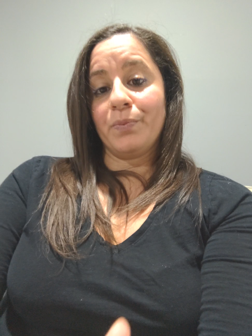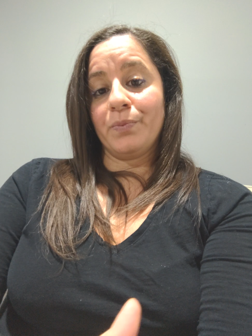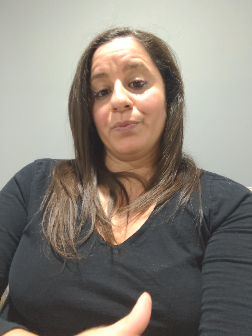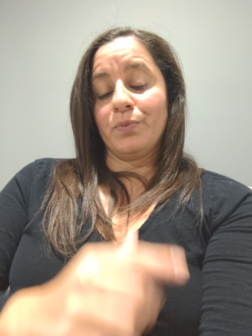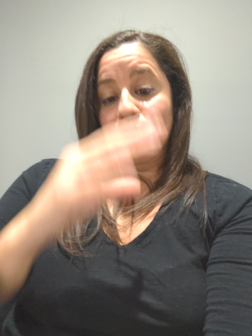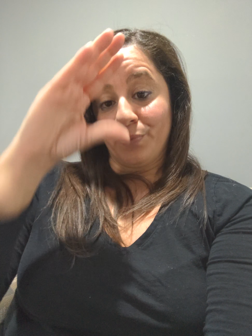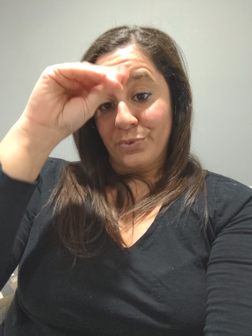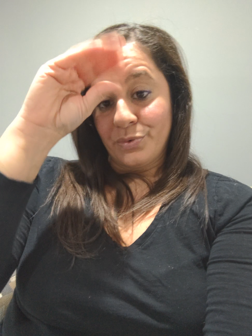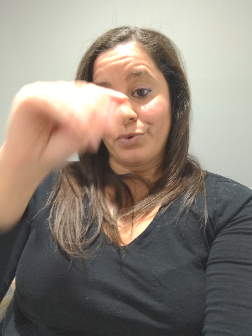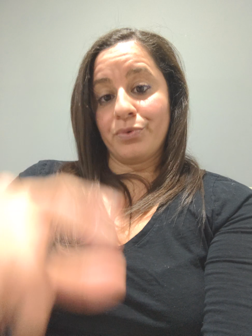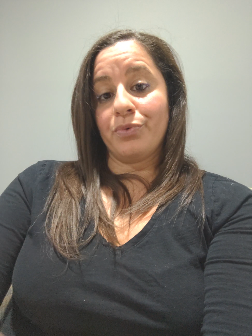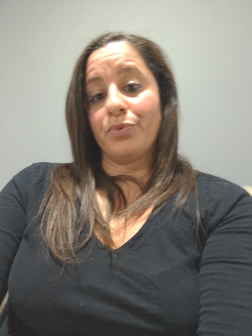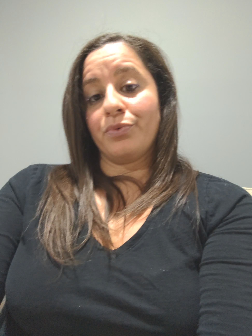boy